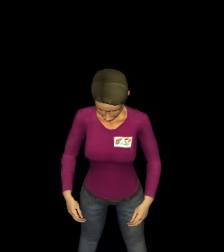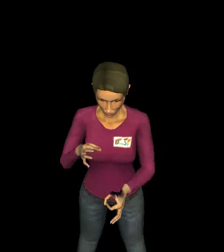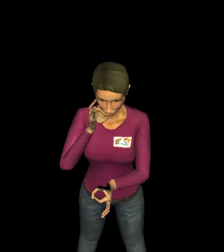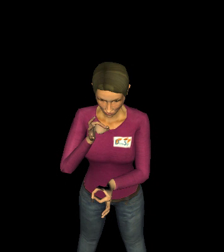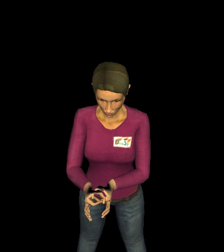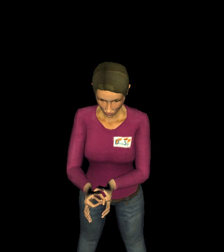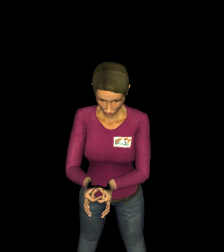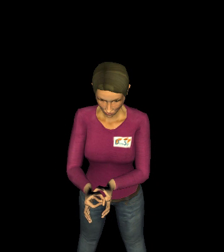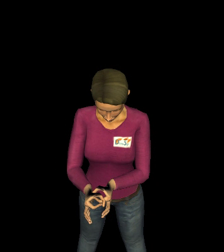حبة عنب